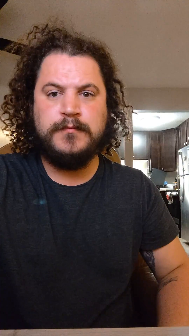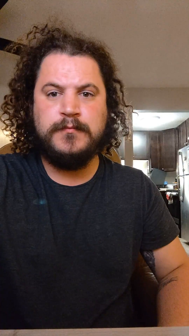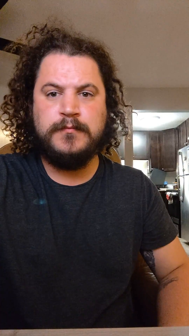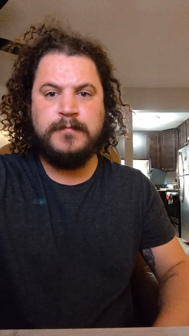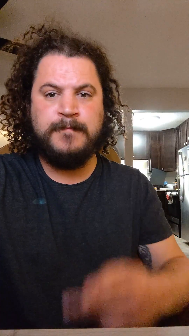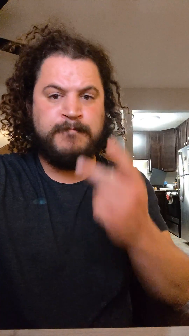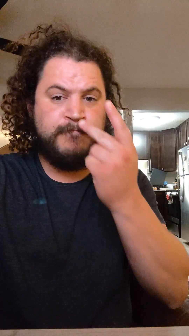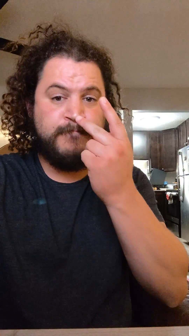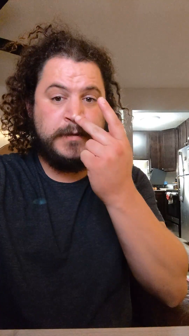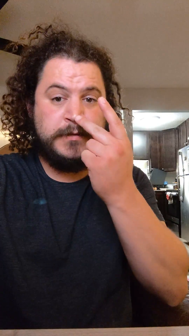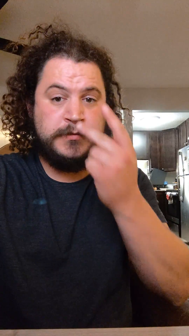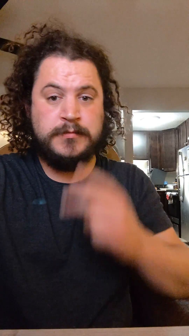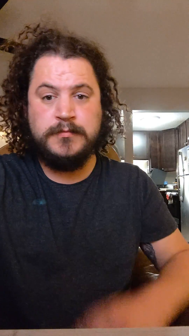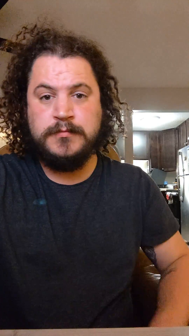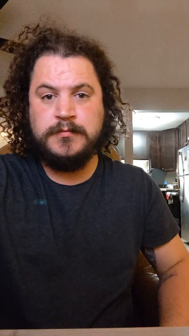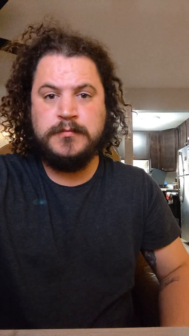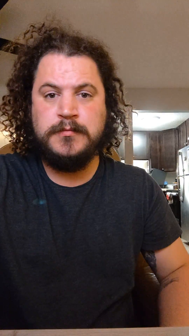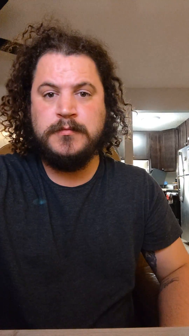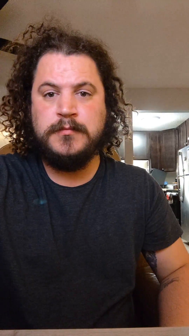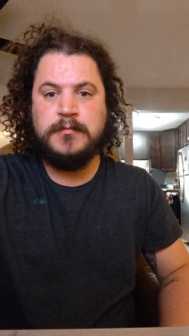penis